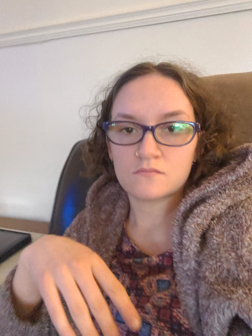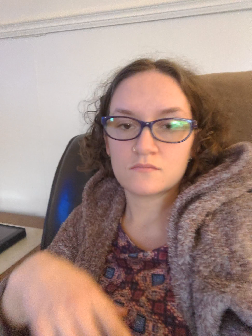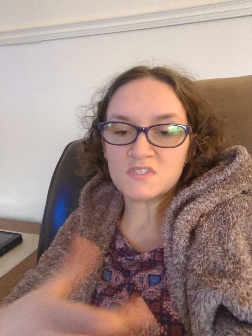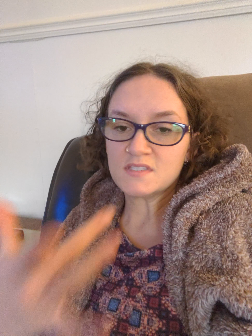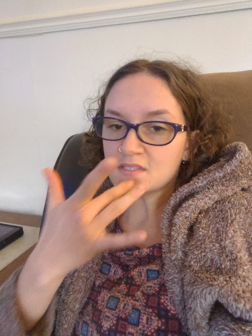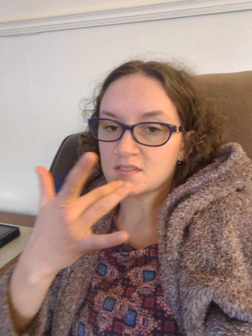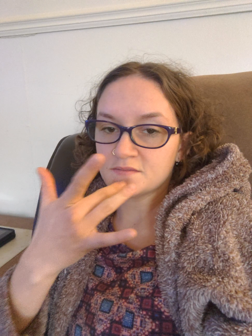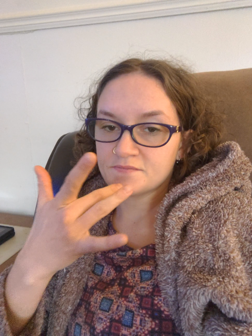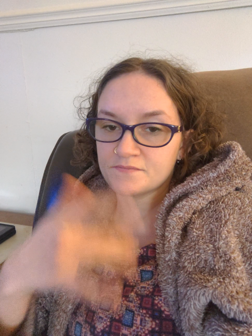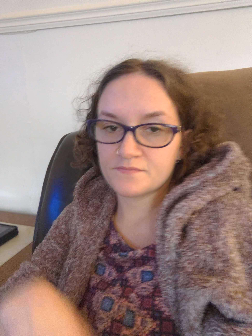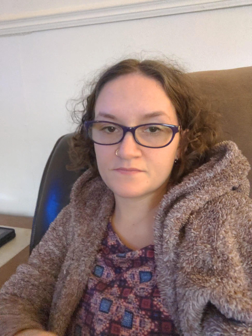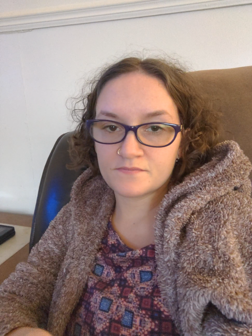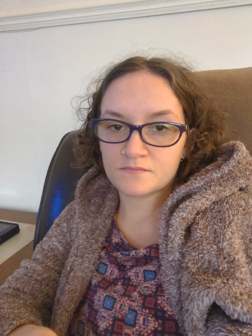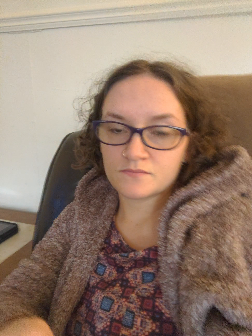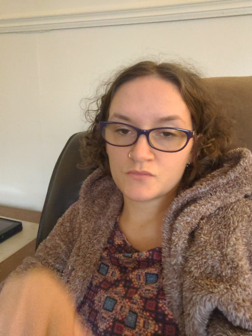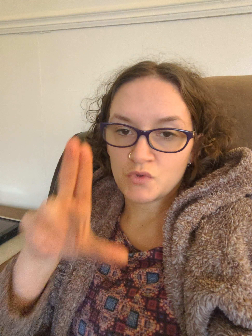taste